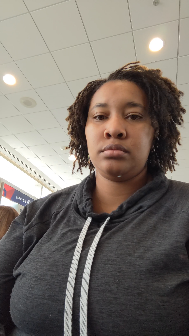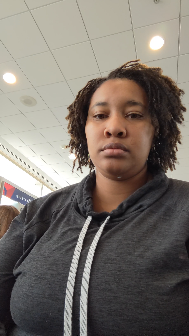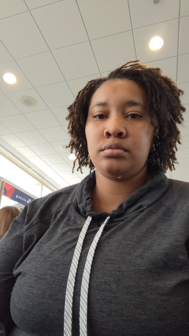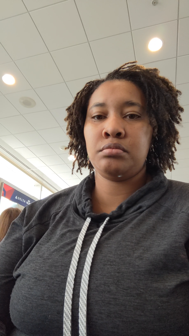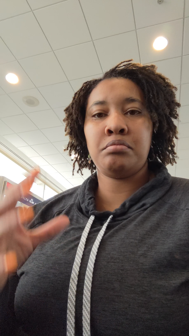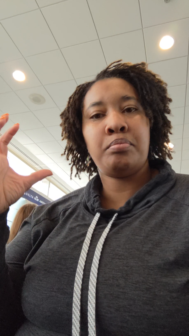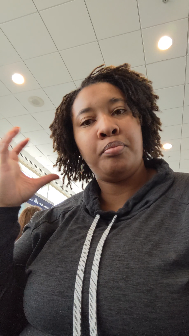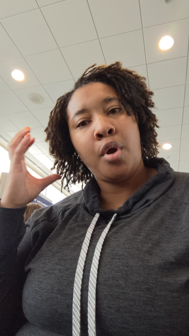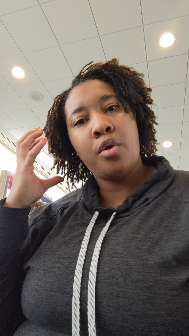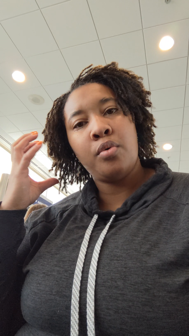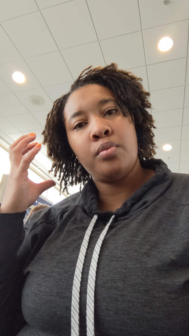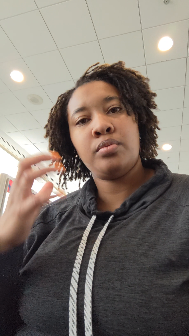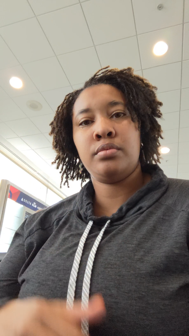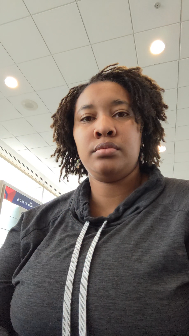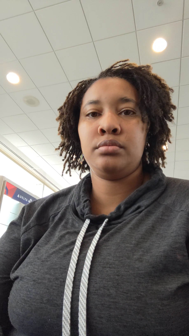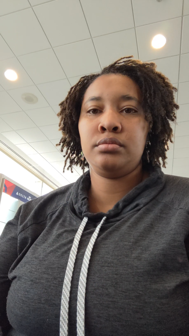pillow